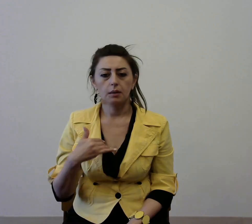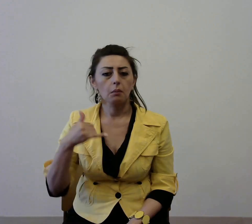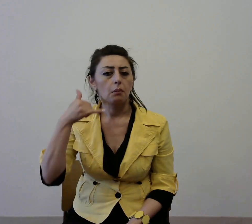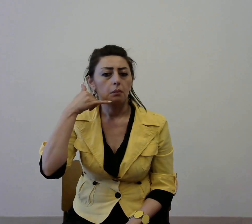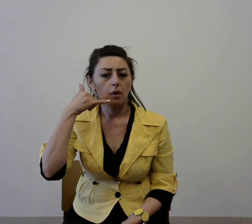telefon